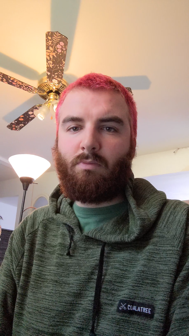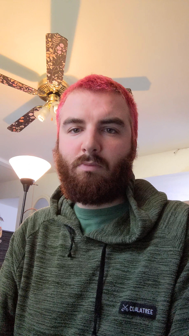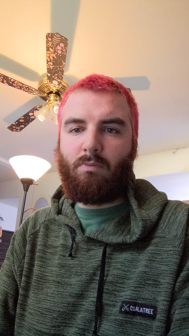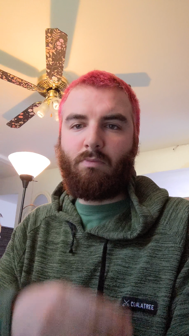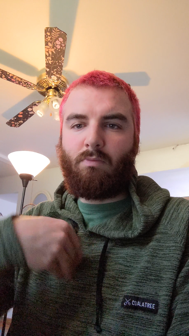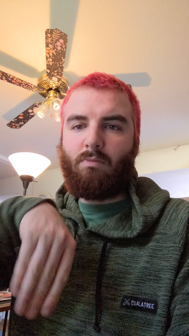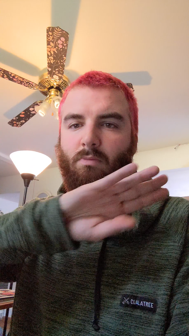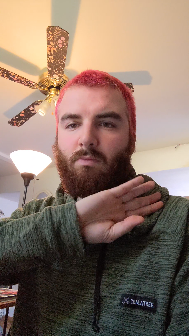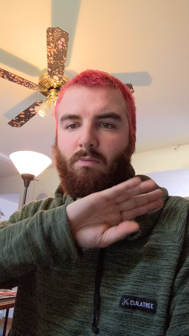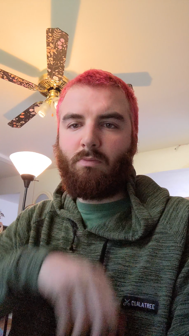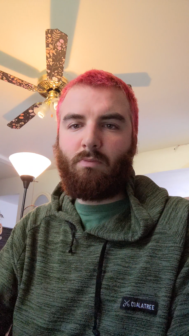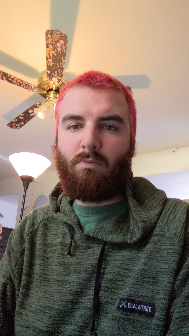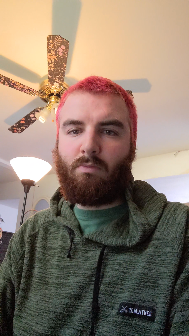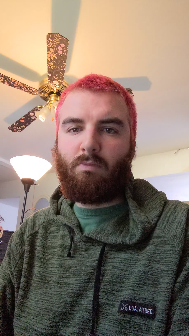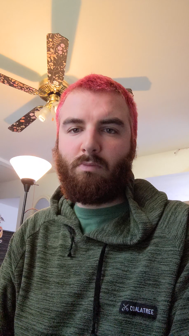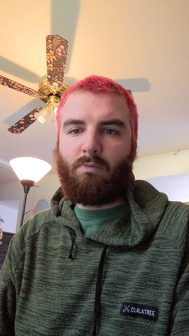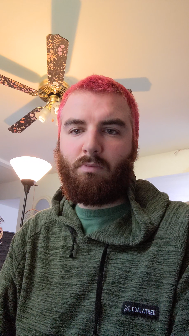scarf